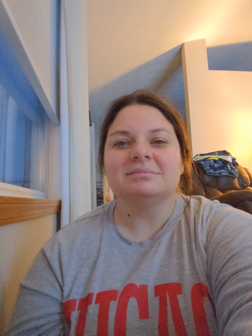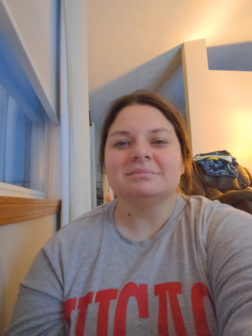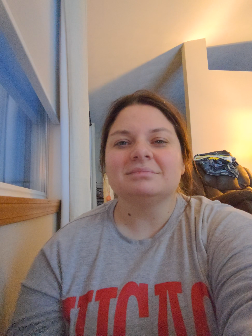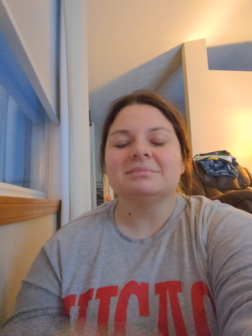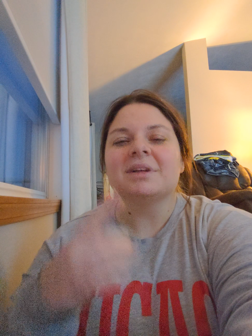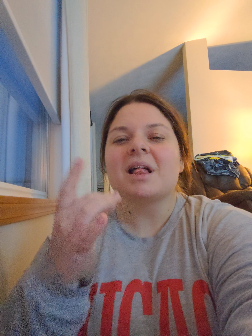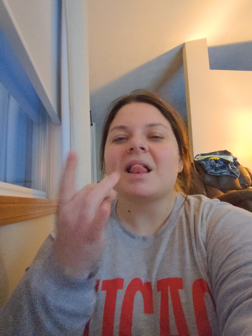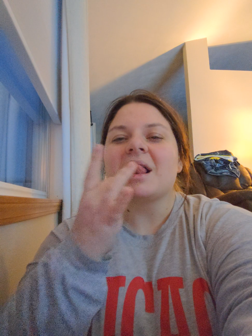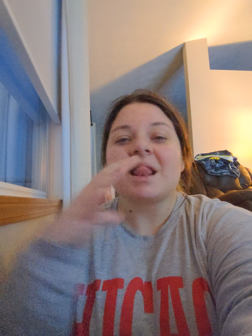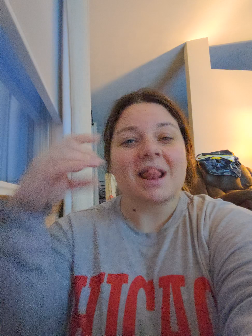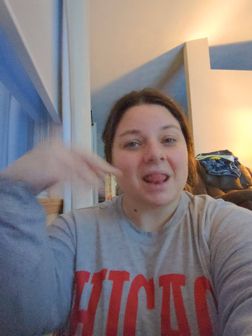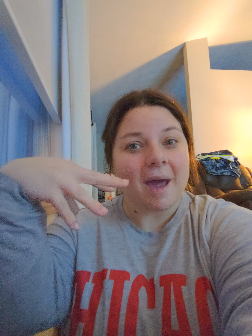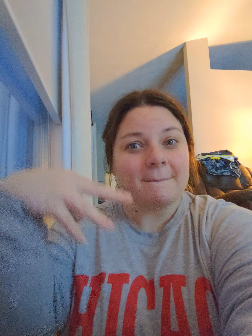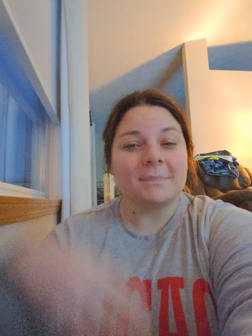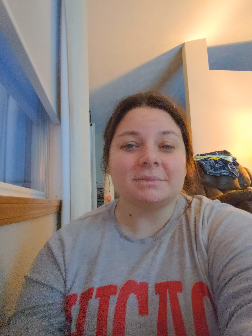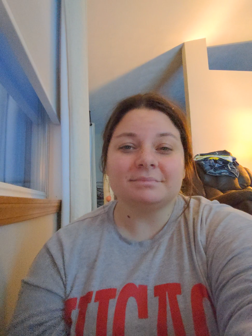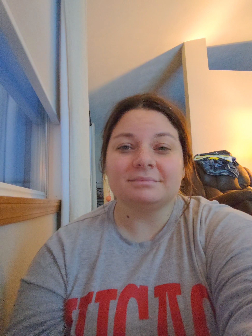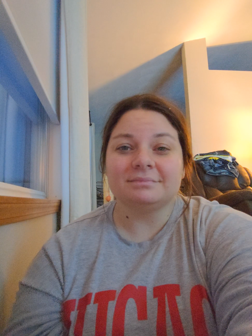lamp